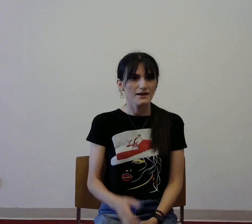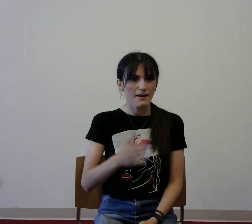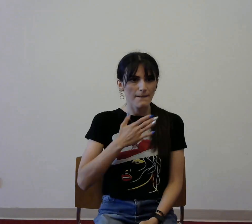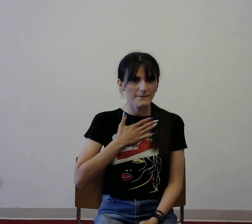mən